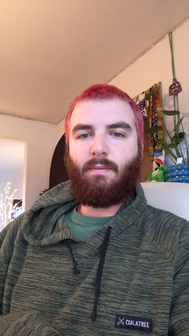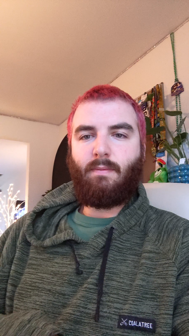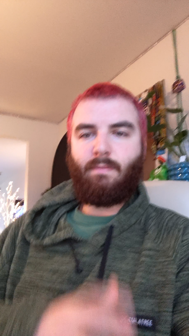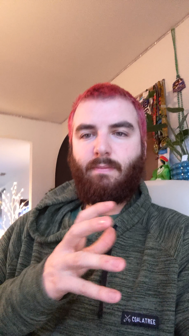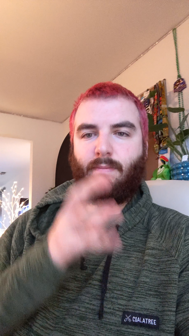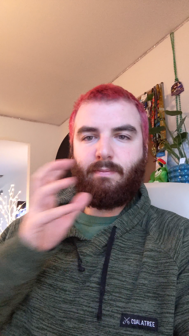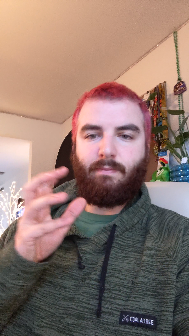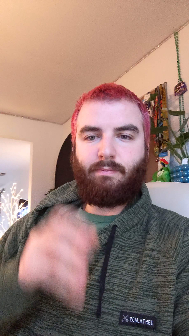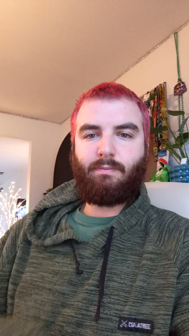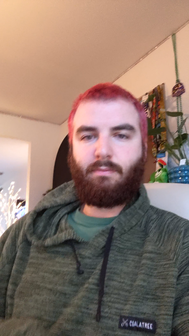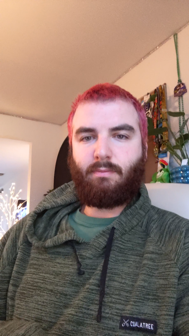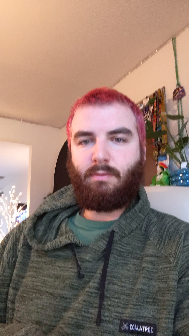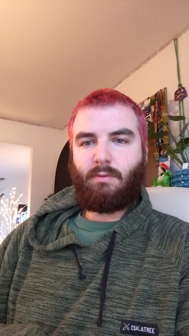a lot